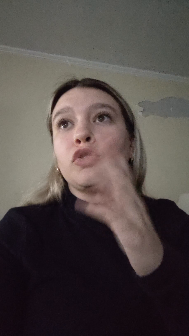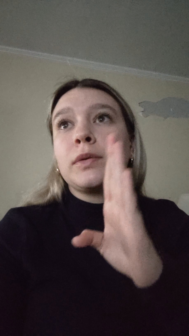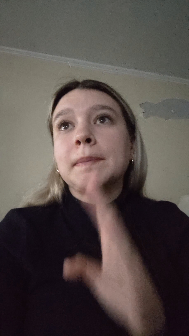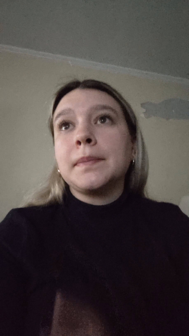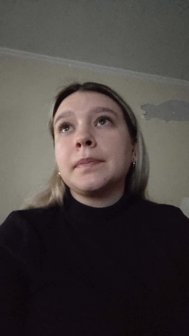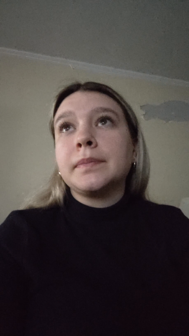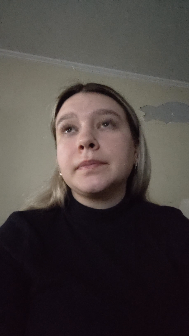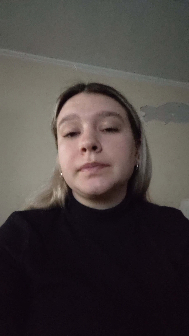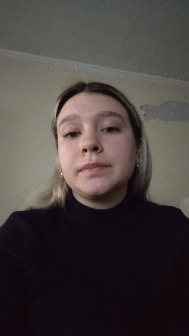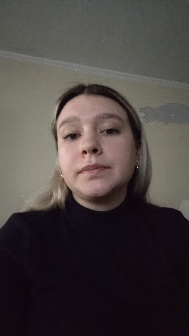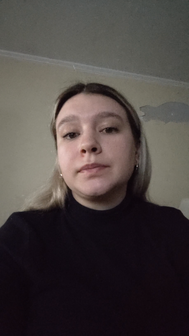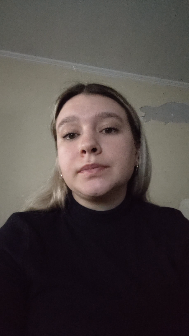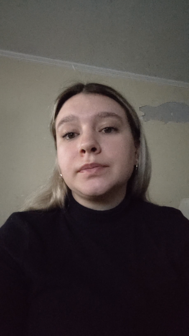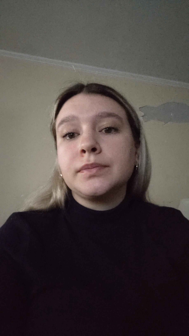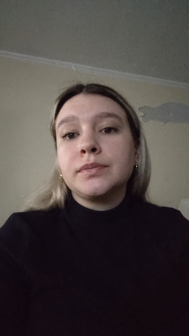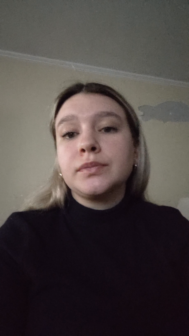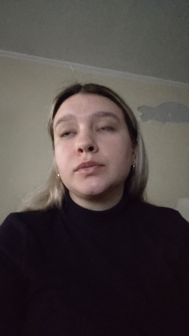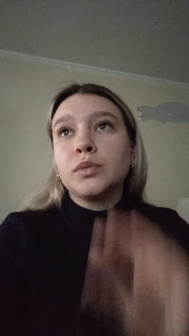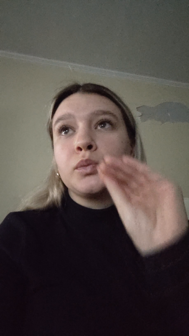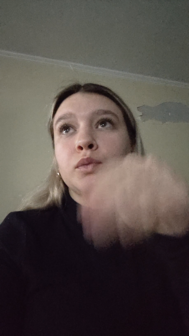put